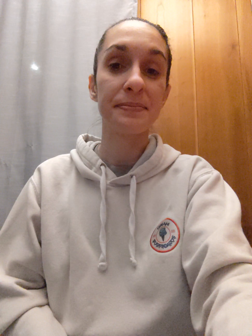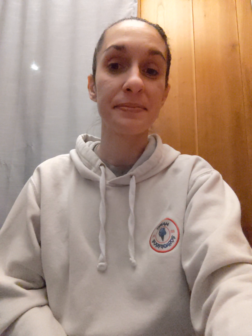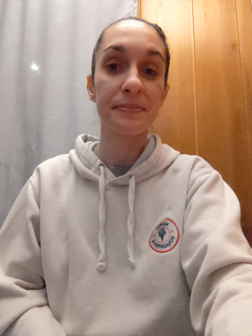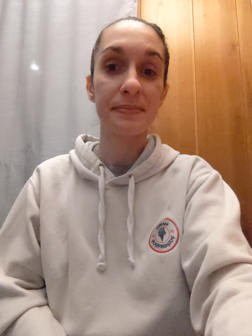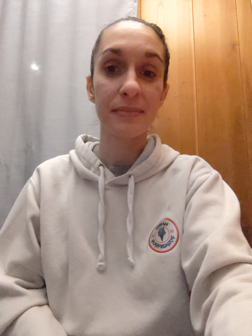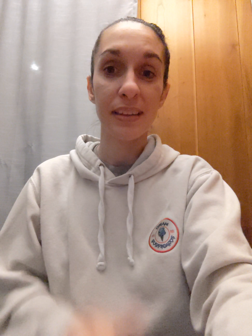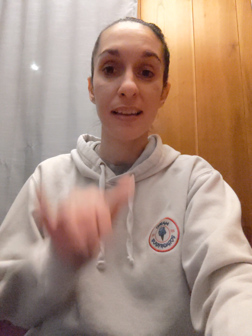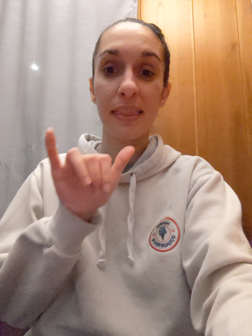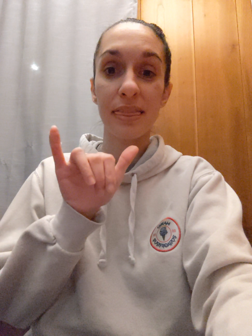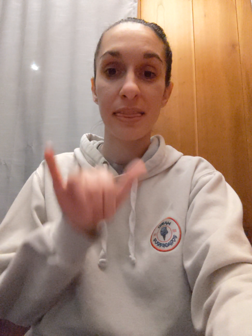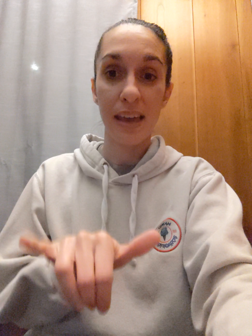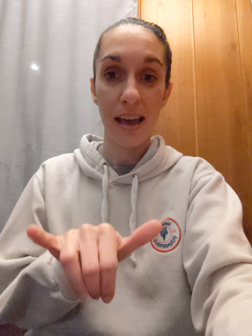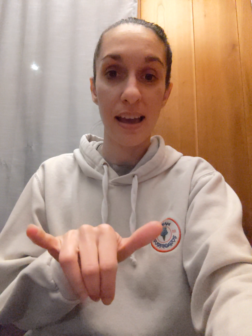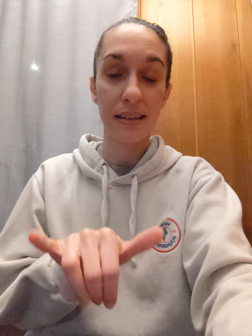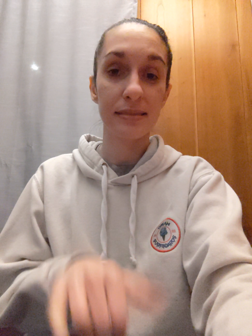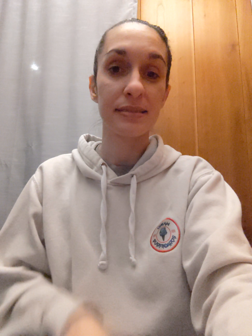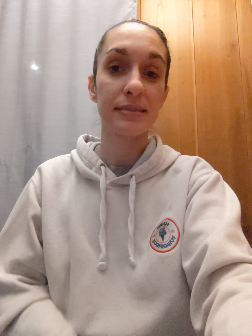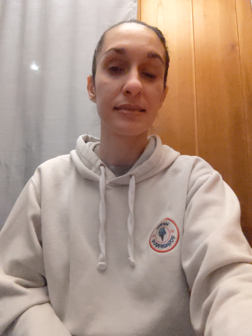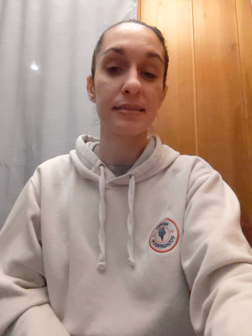that